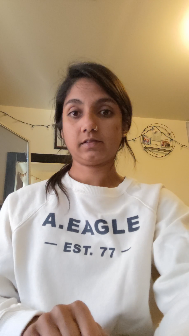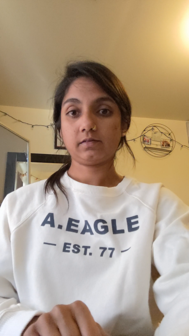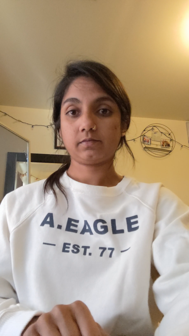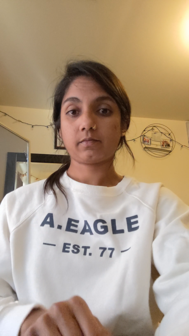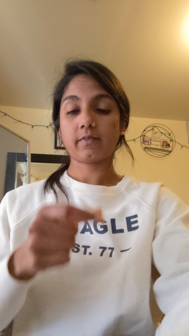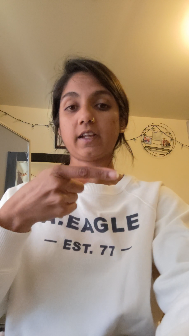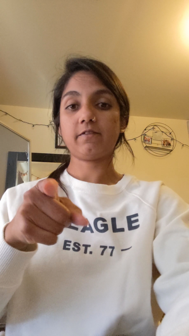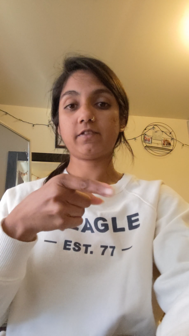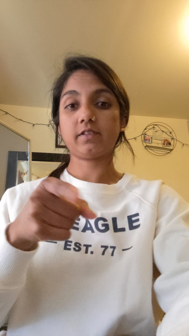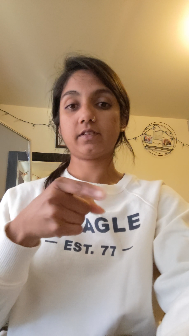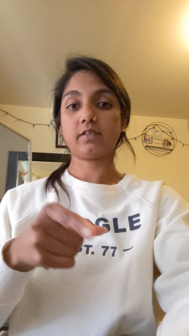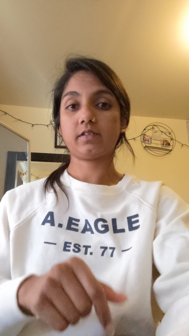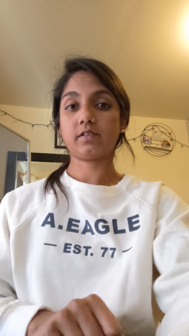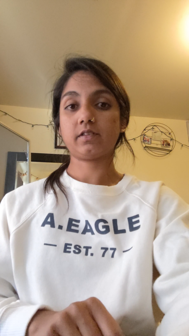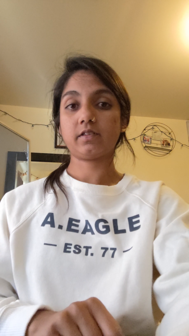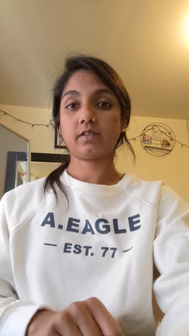knife